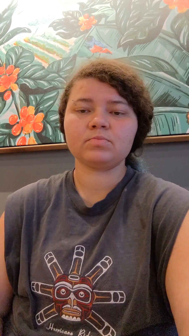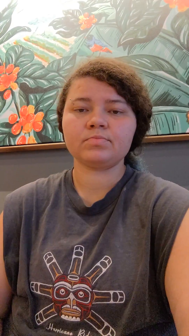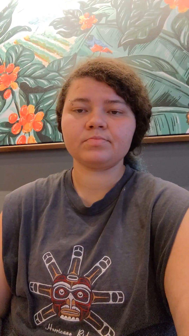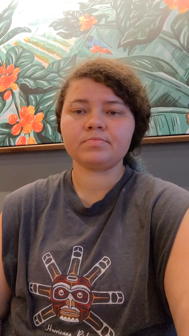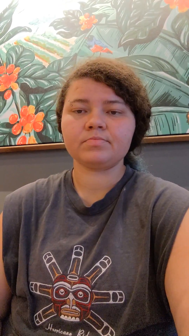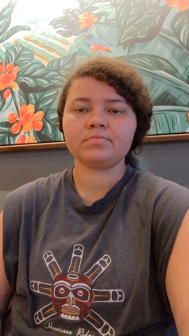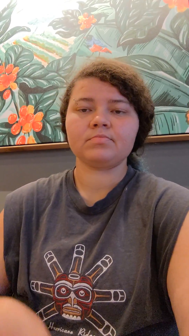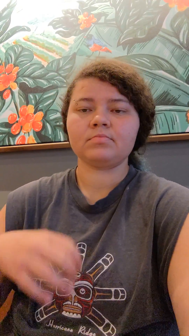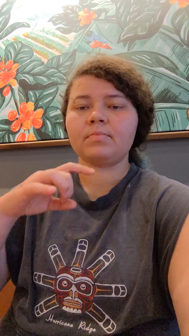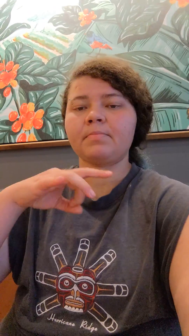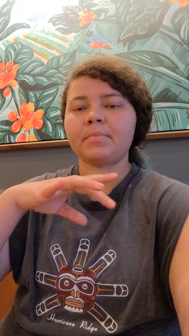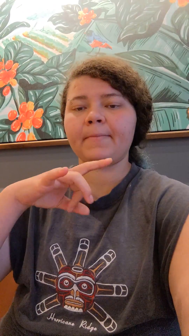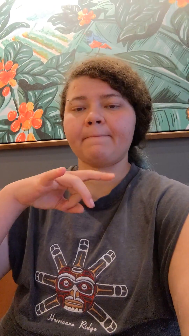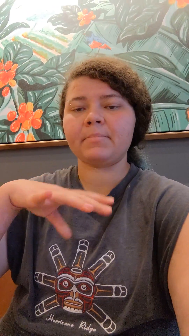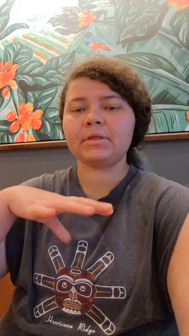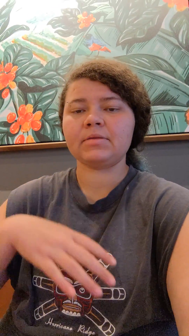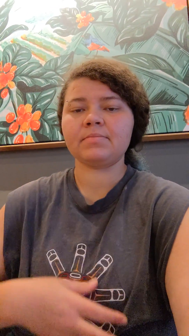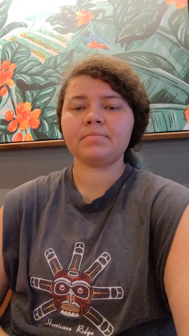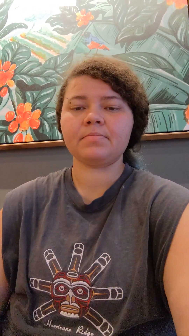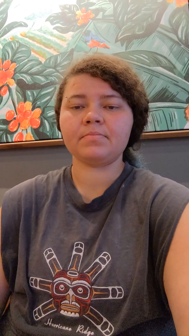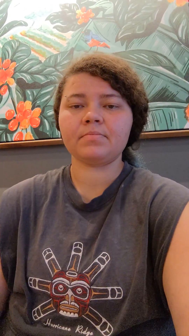pumpkin